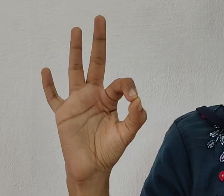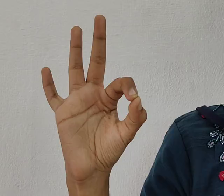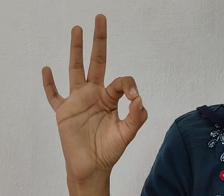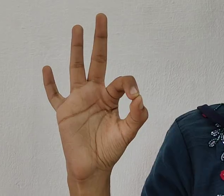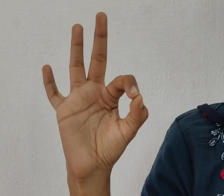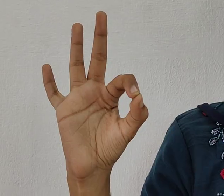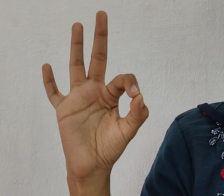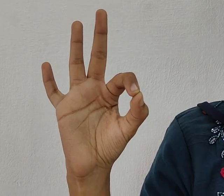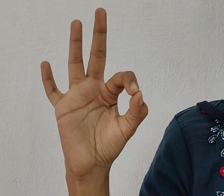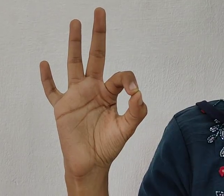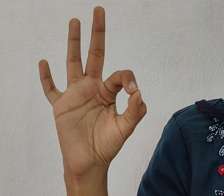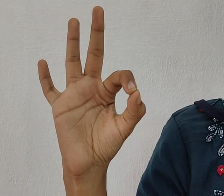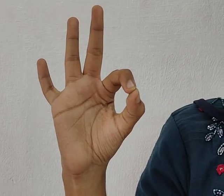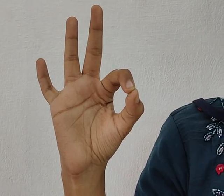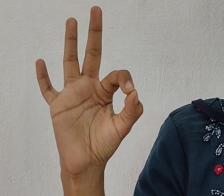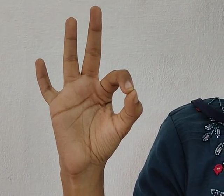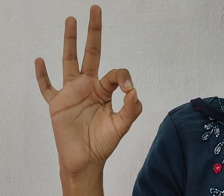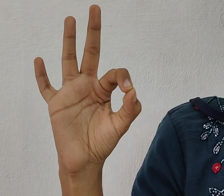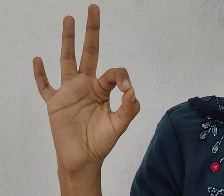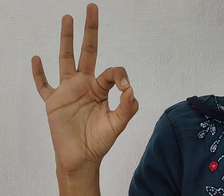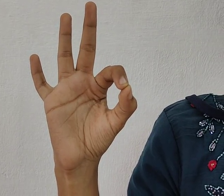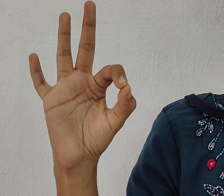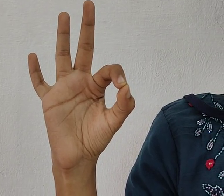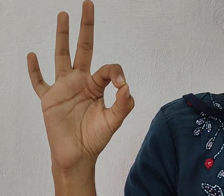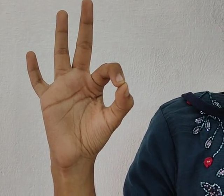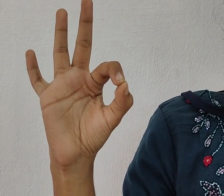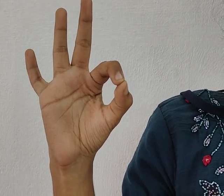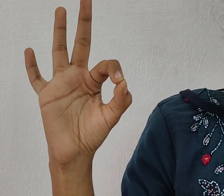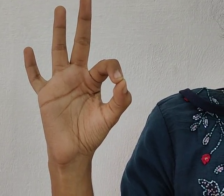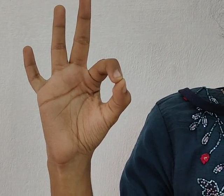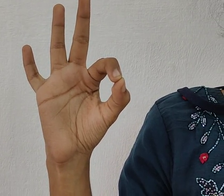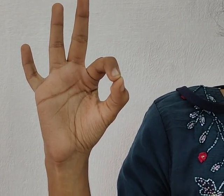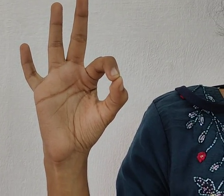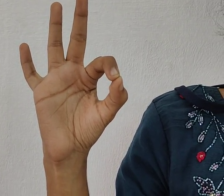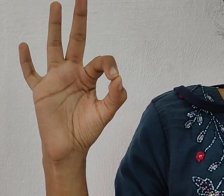ഒ